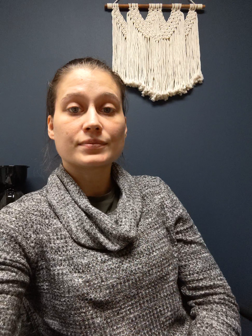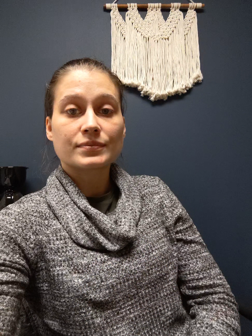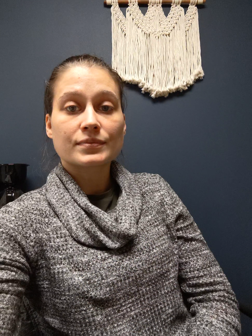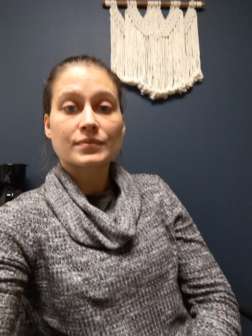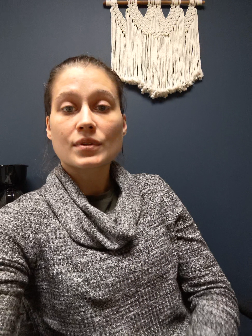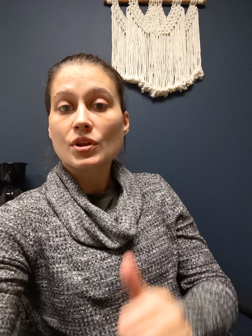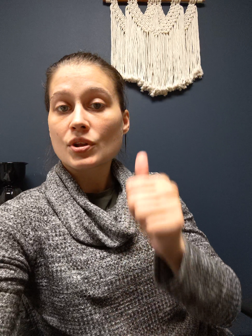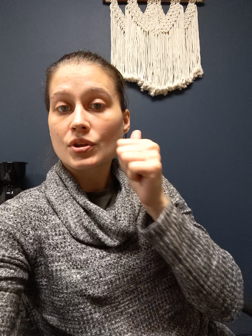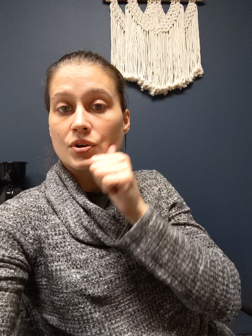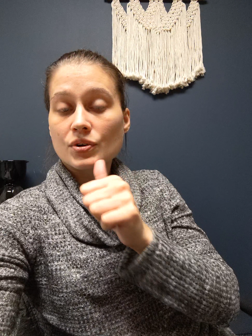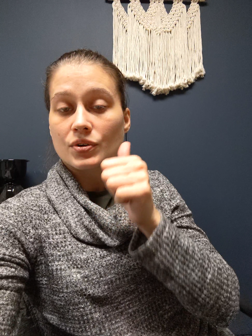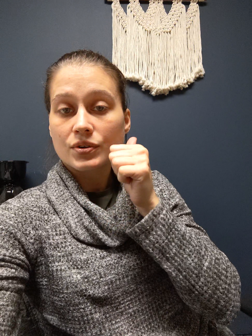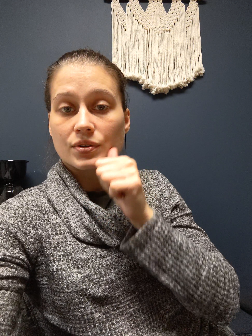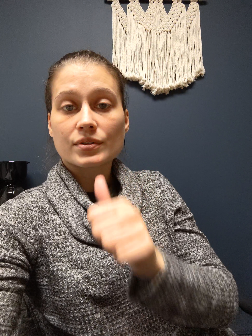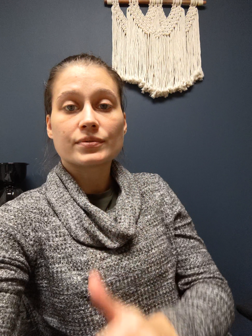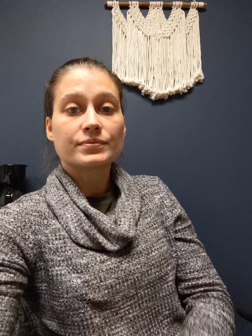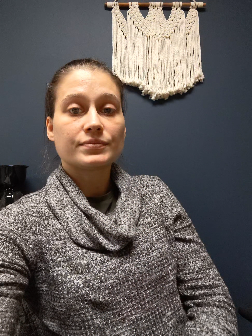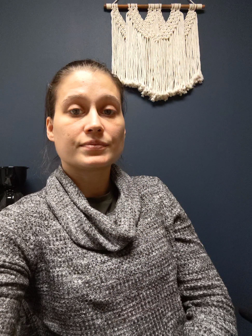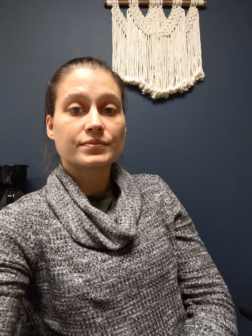girl